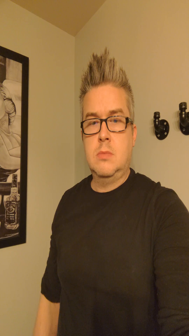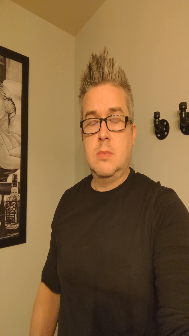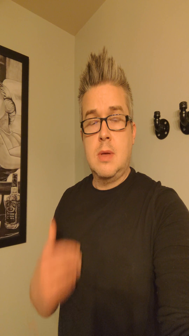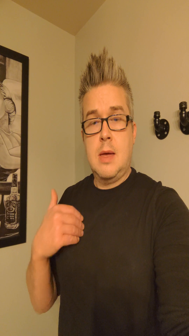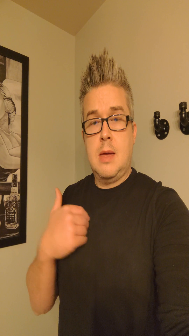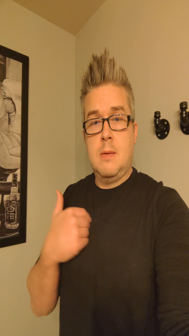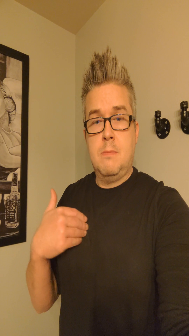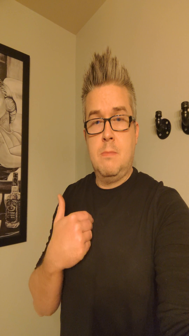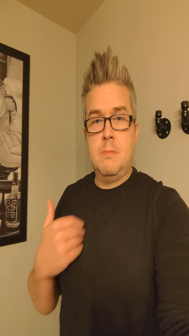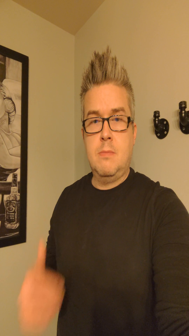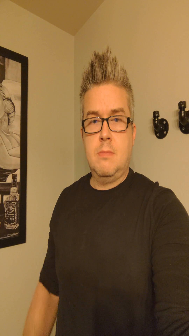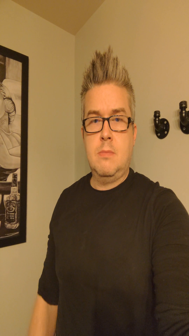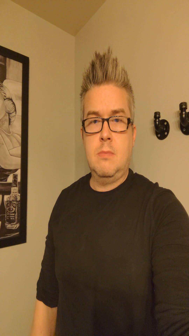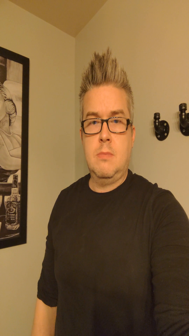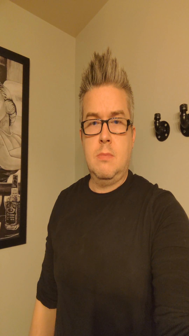animal